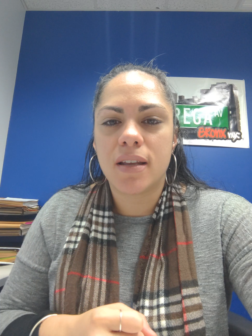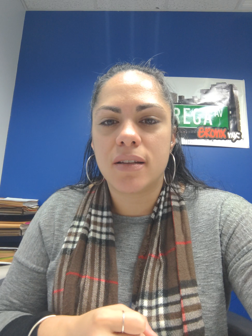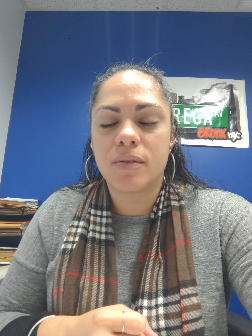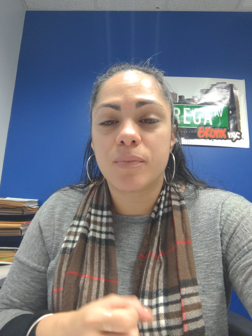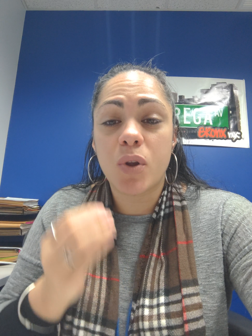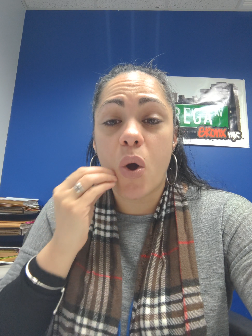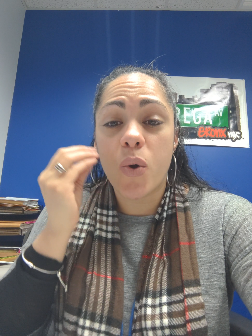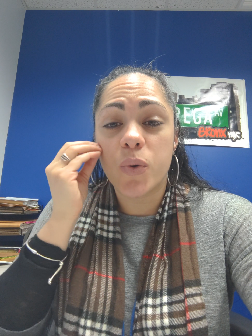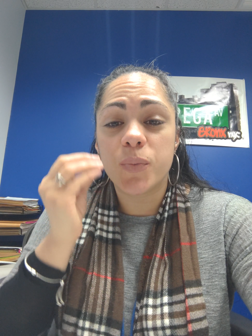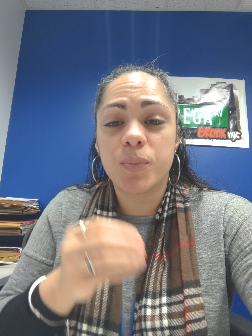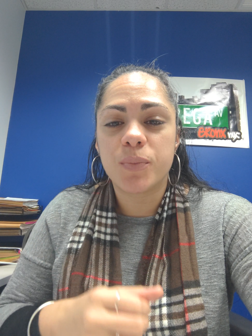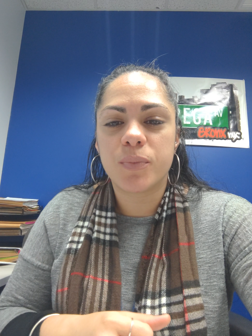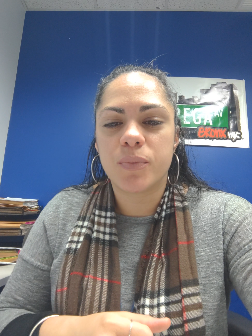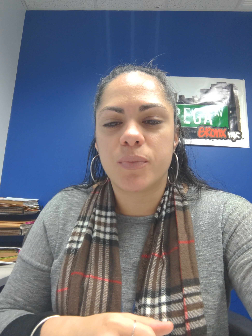home